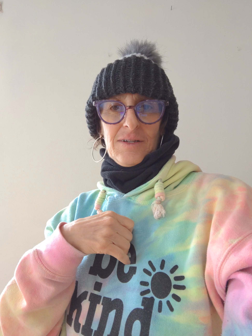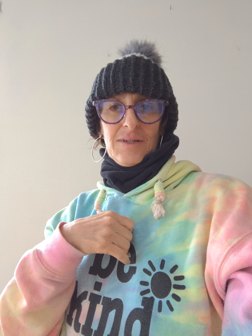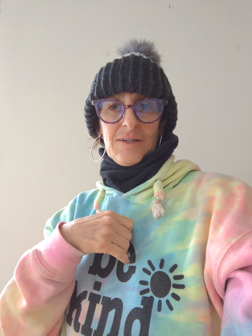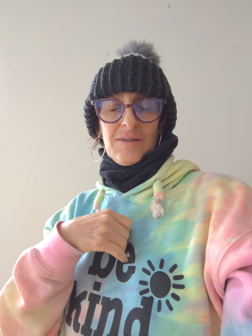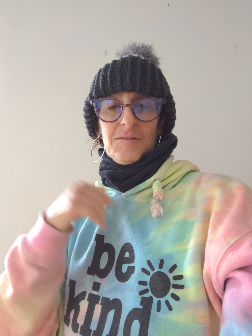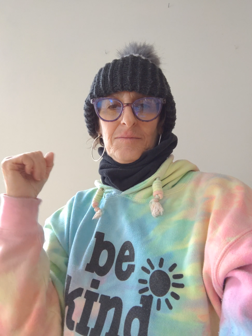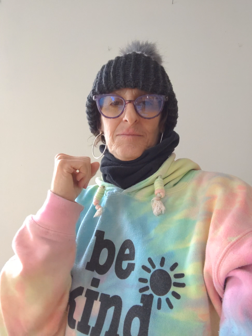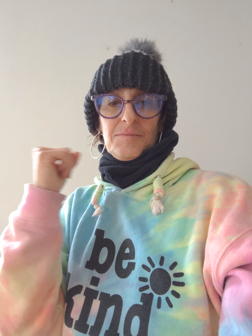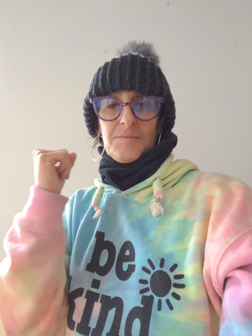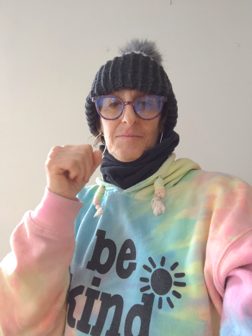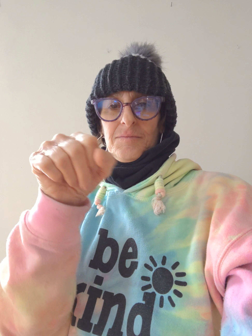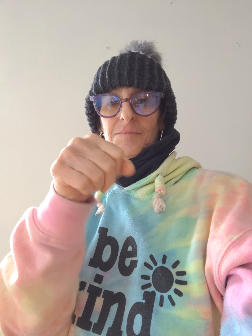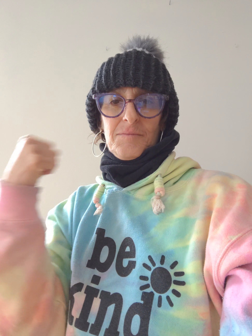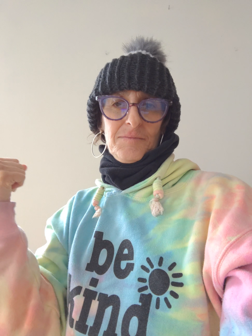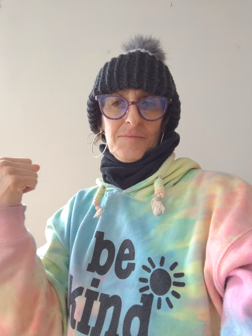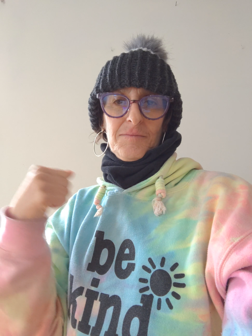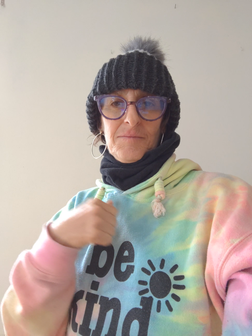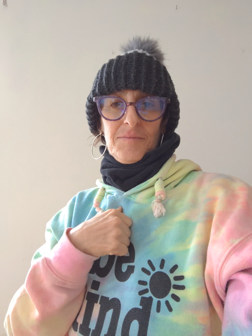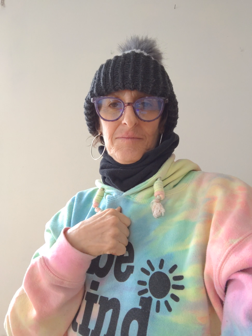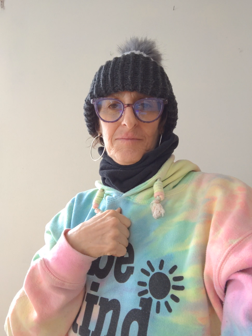refrigerator